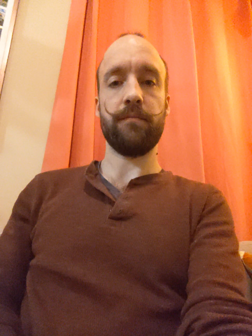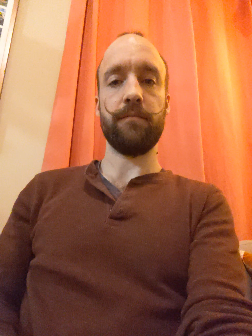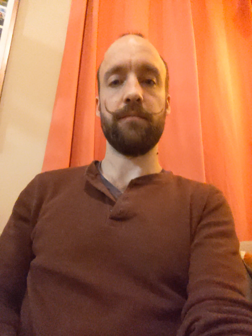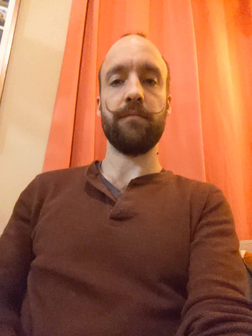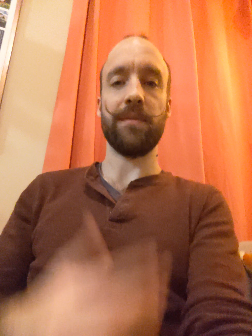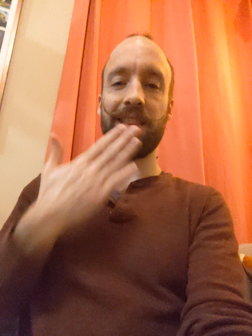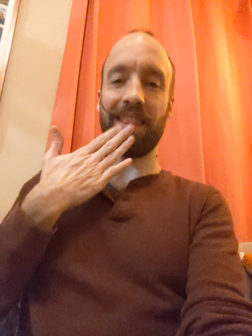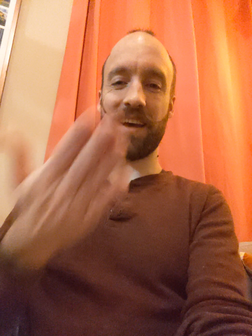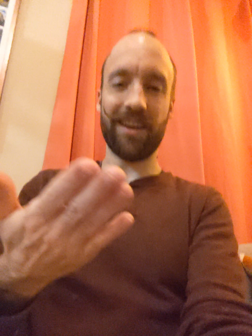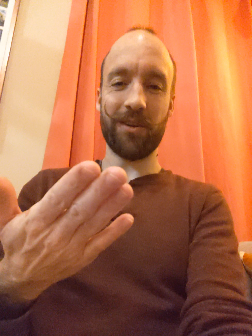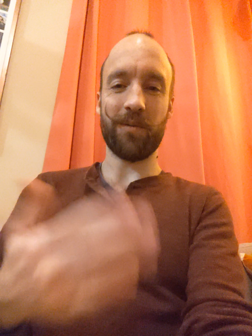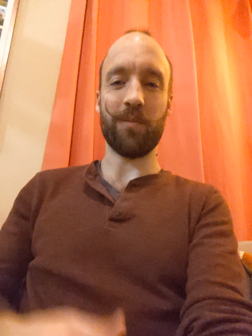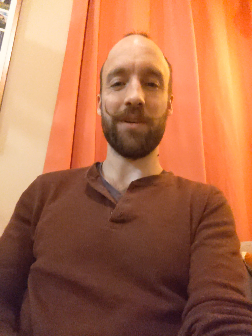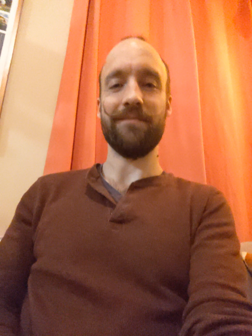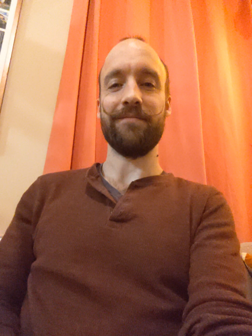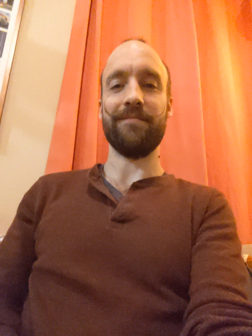thank you